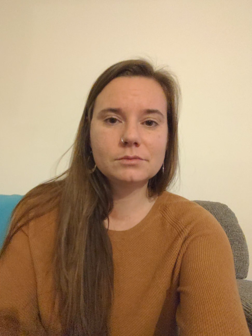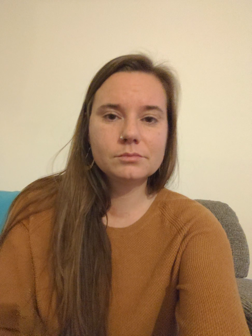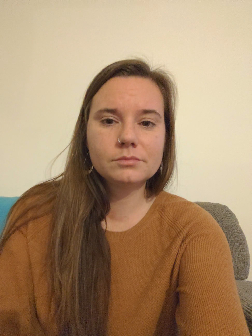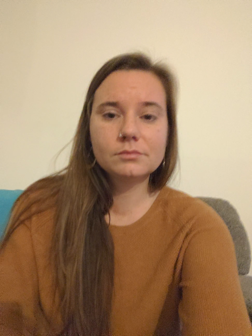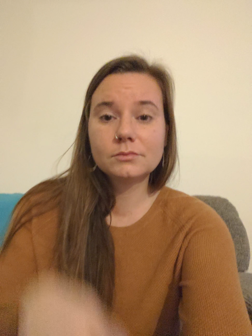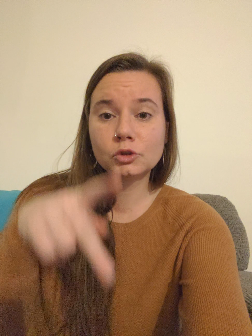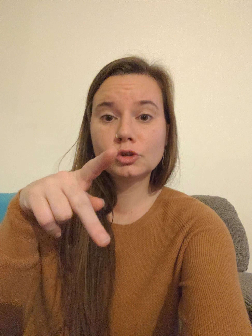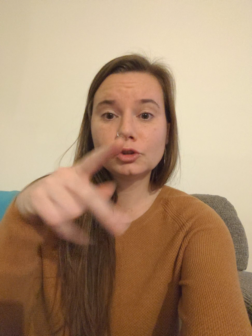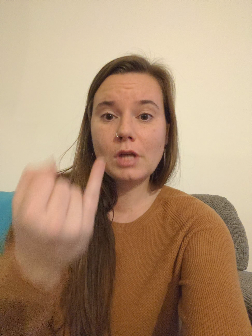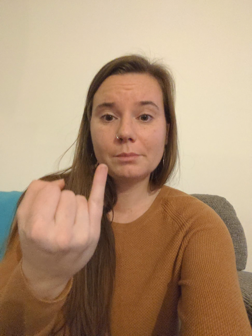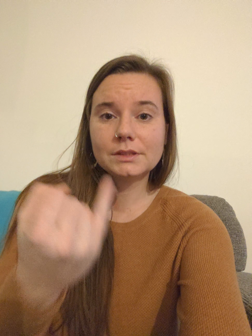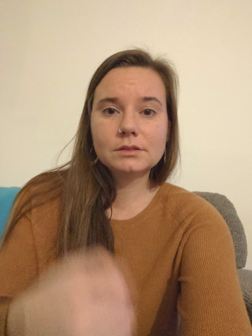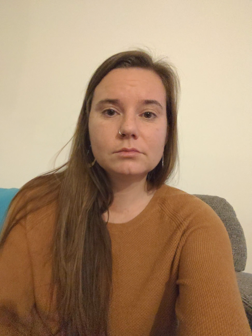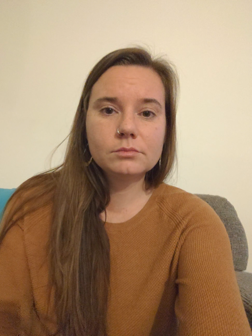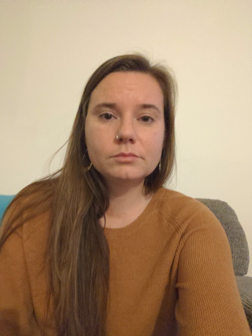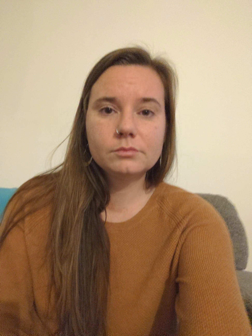pajamas